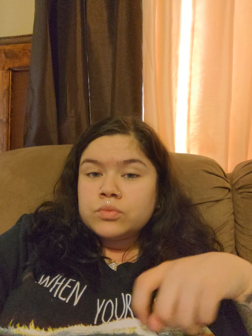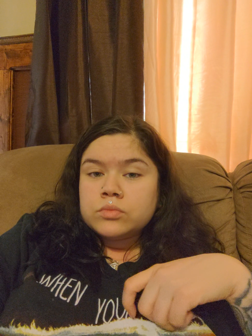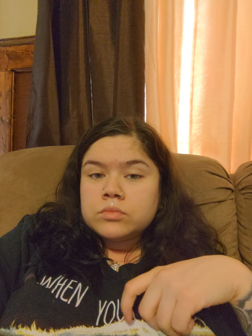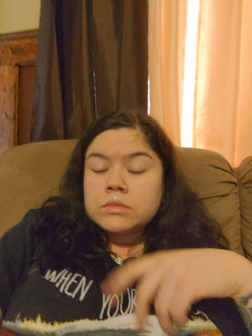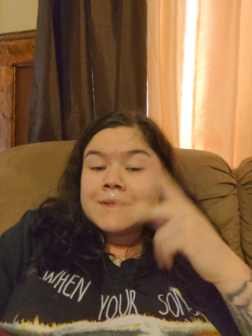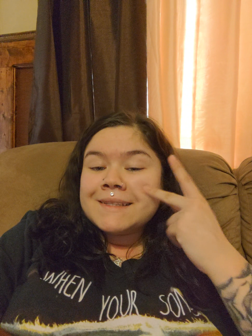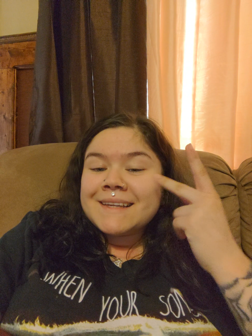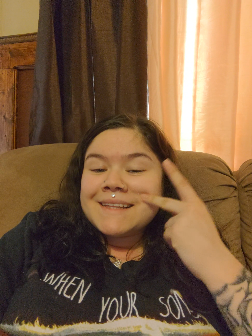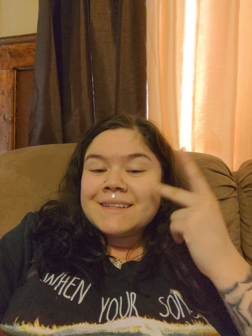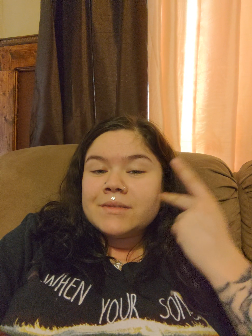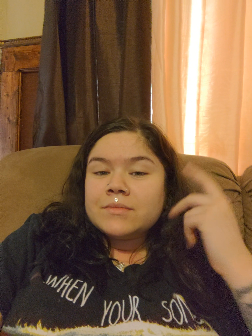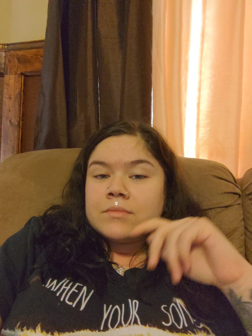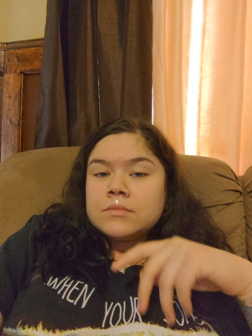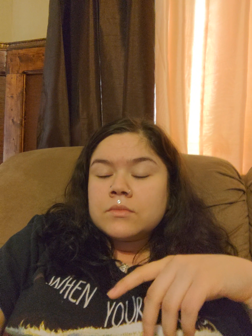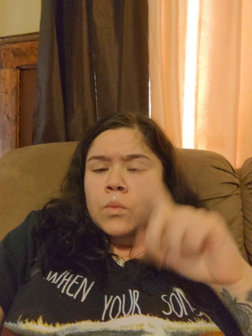kitty